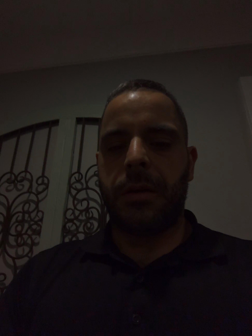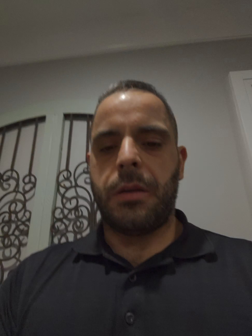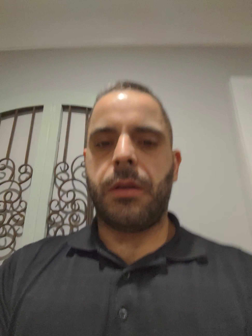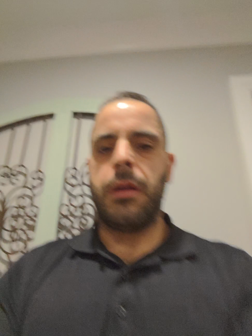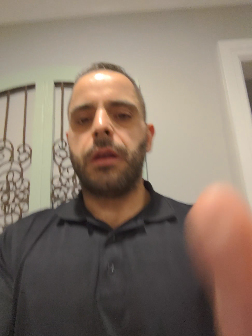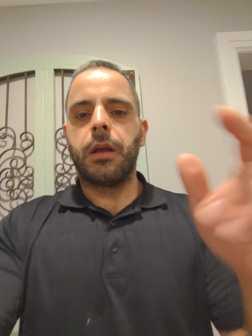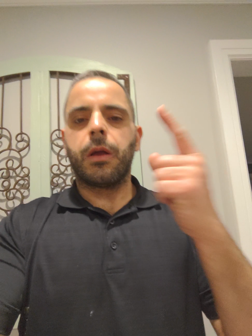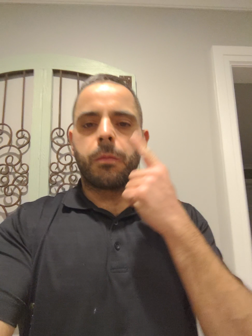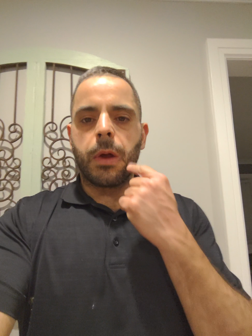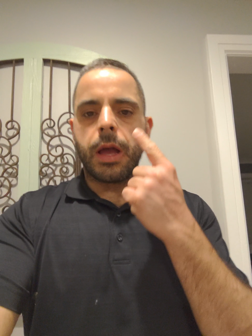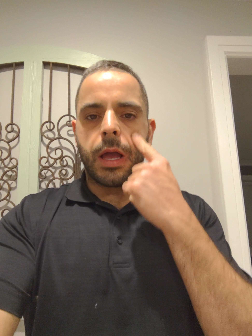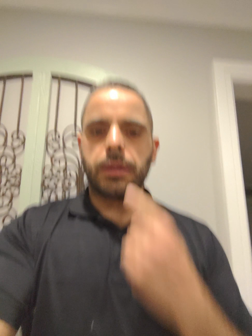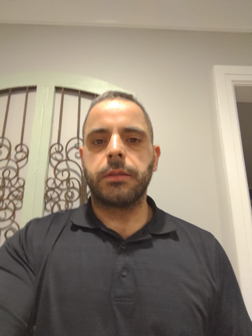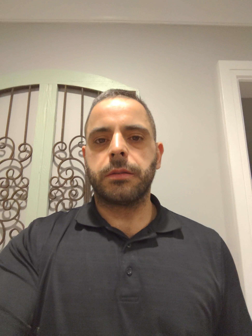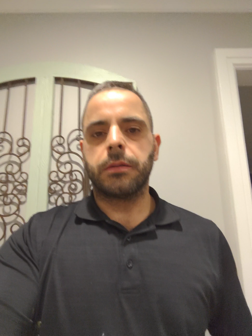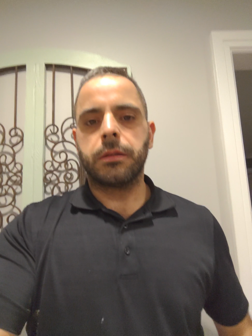cry